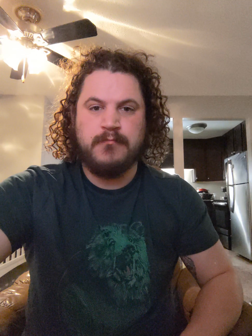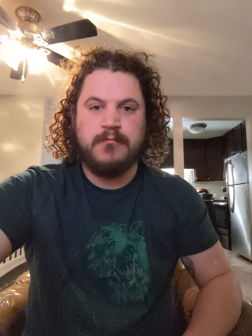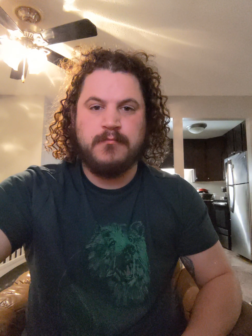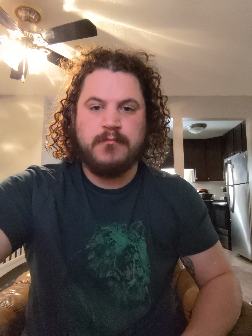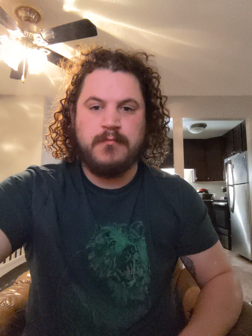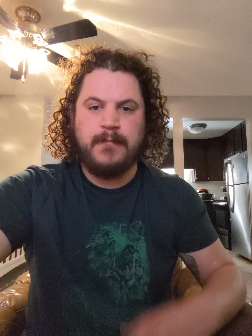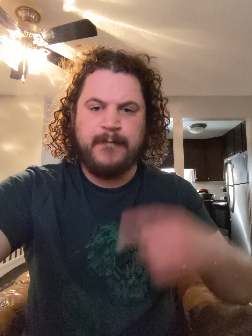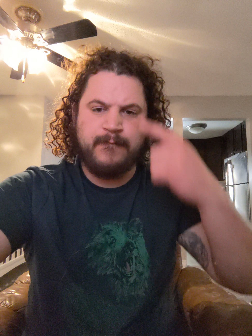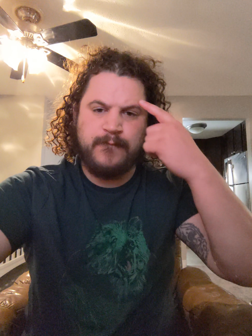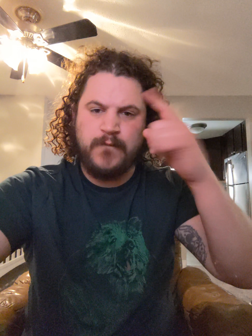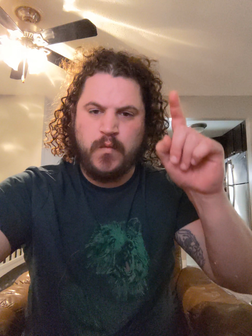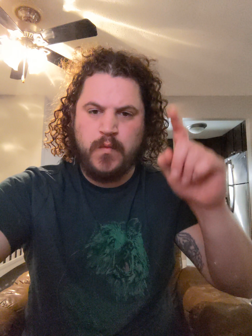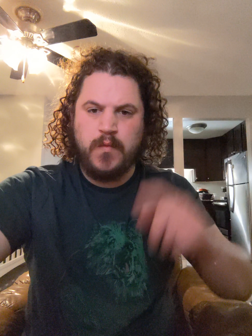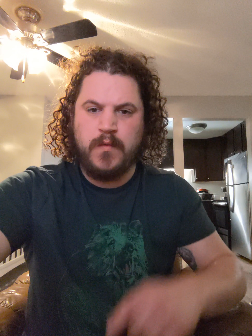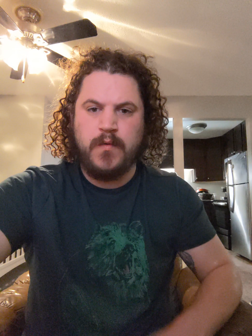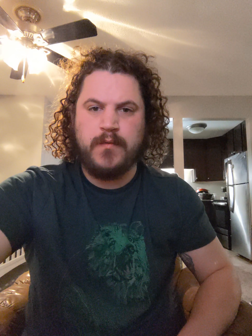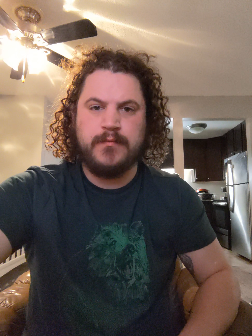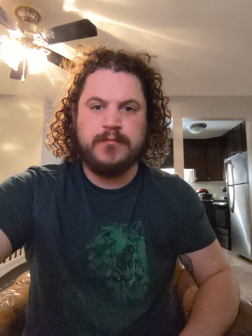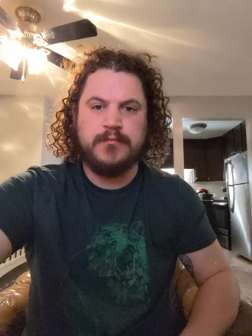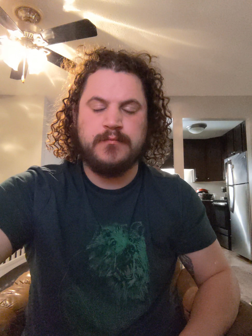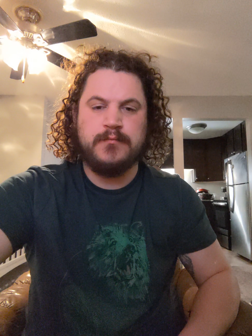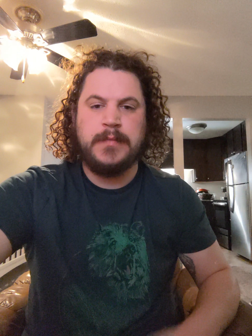for